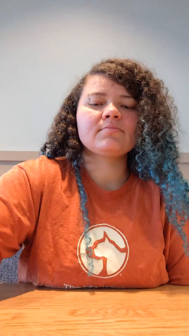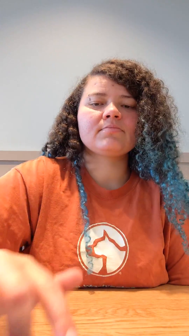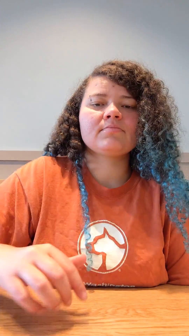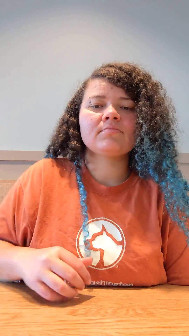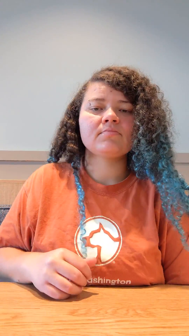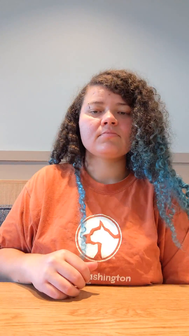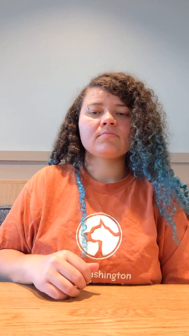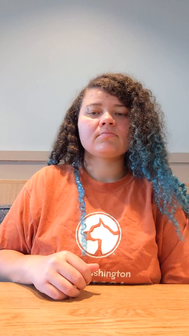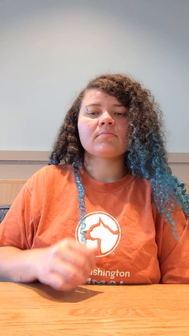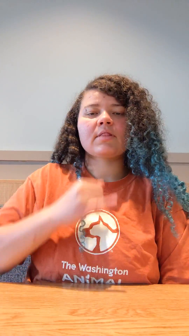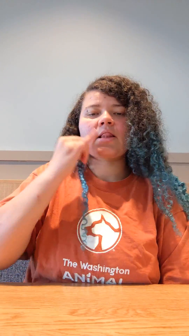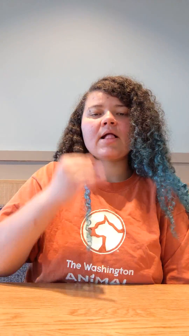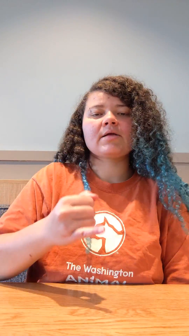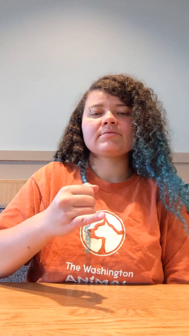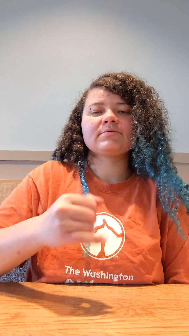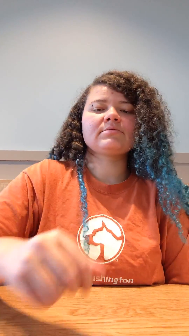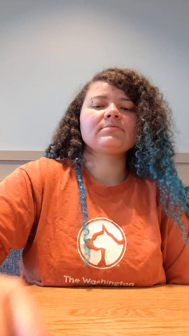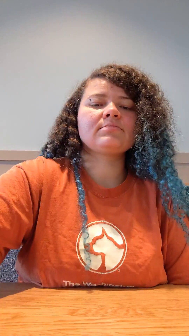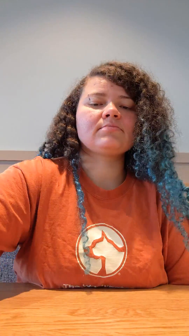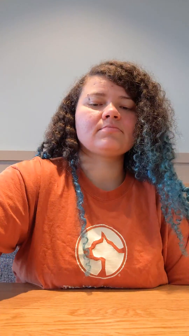last